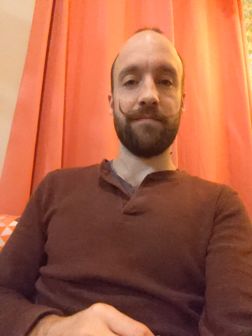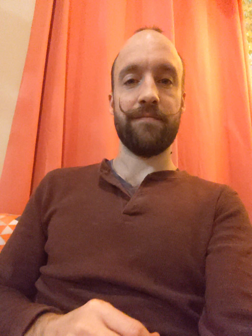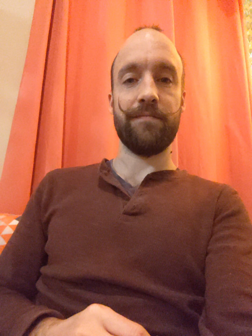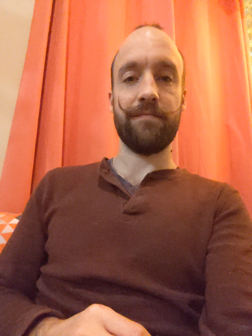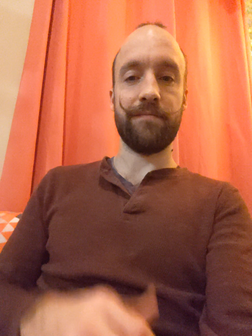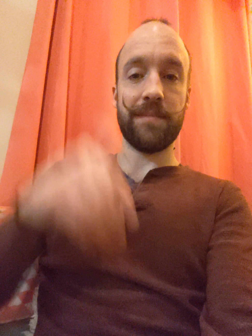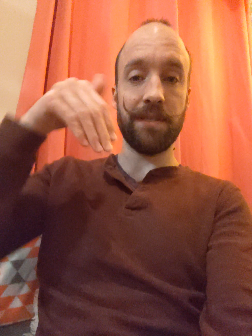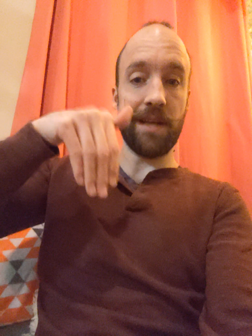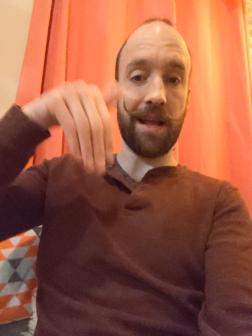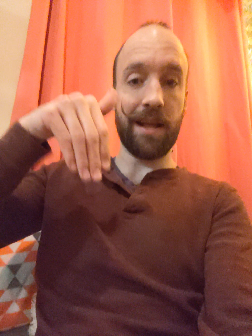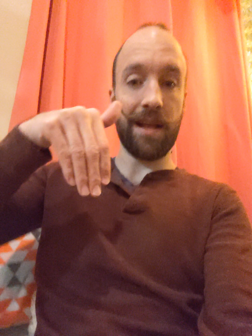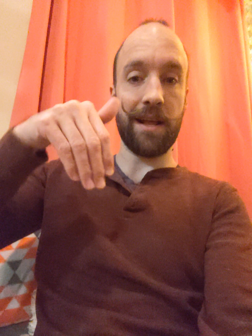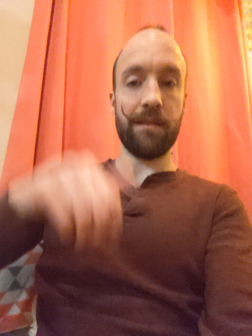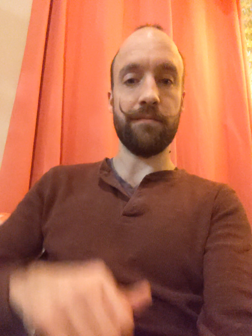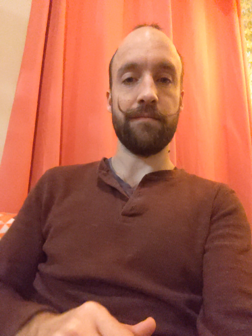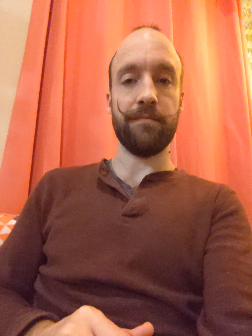night